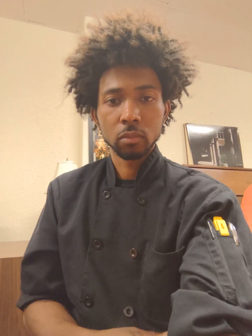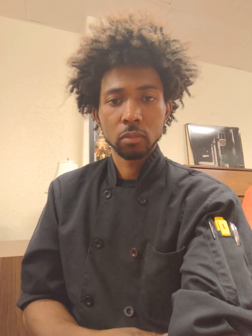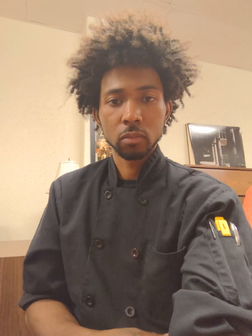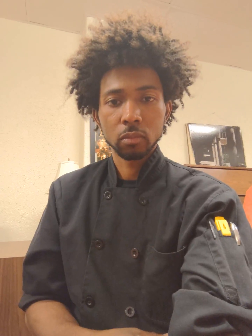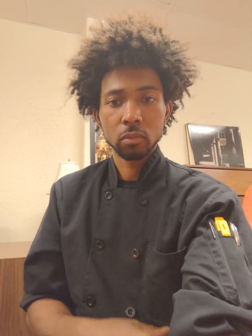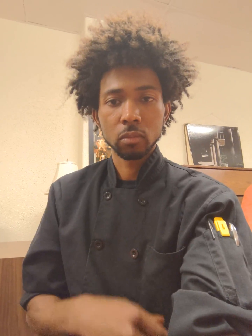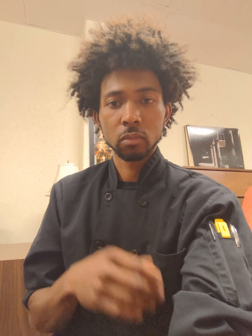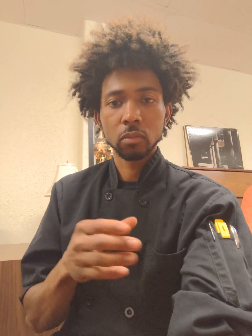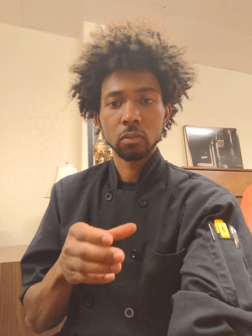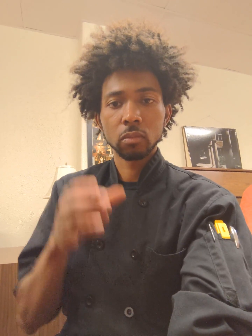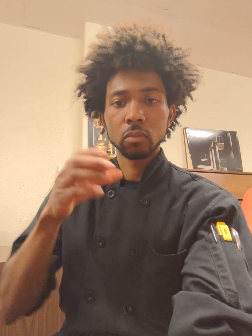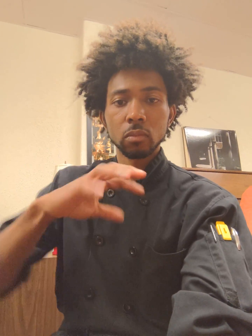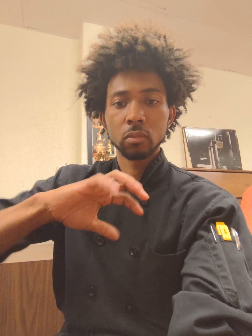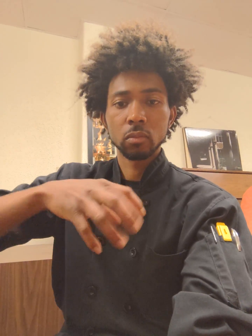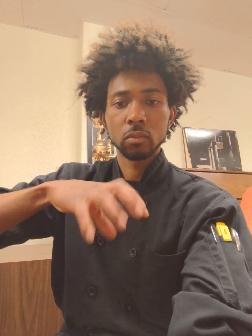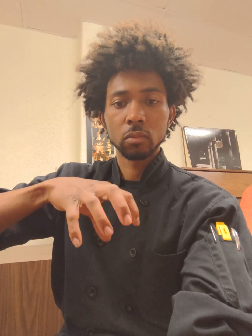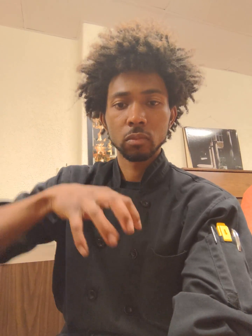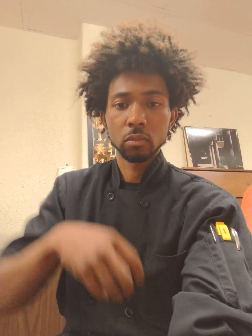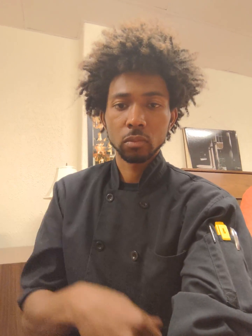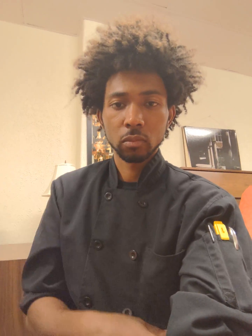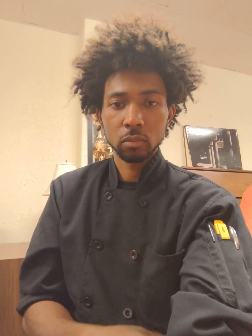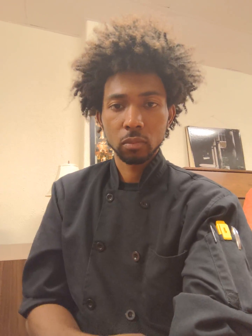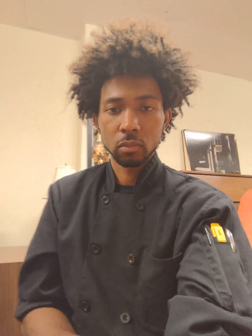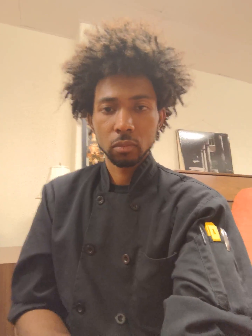jar